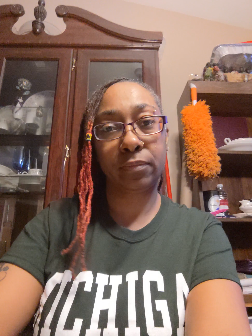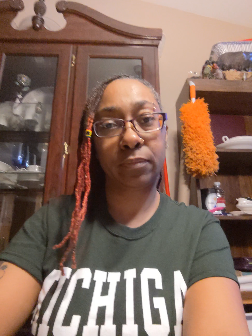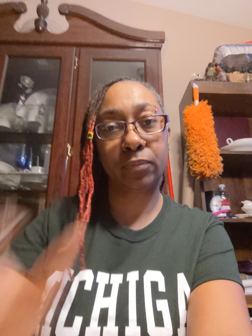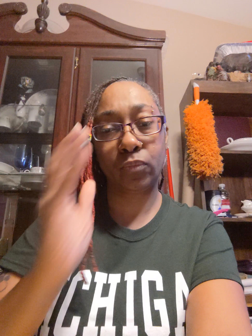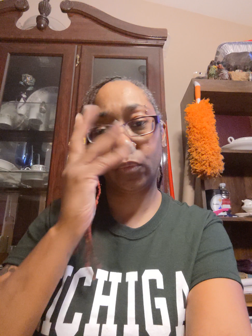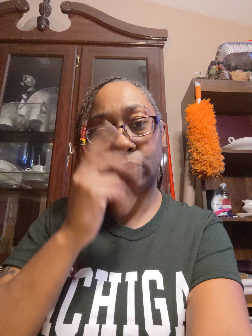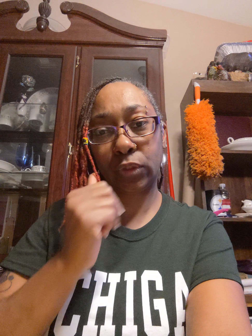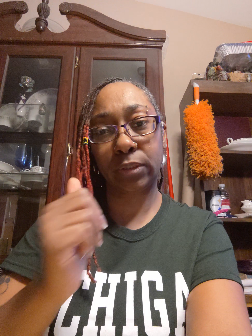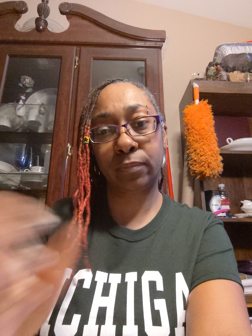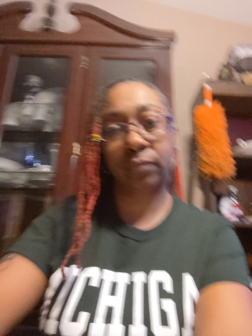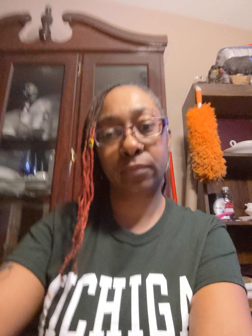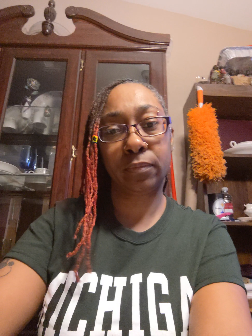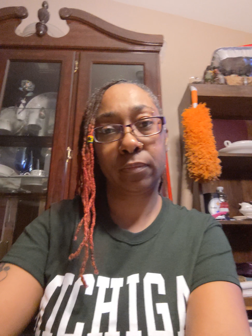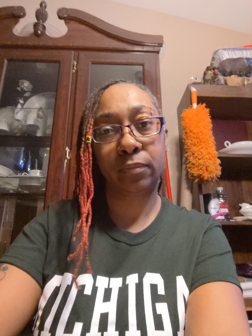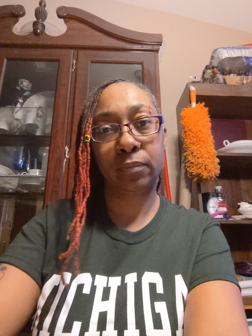pretty